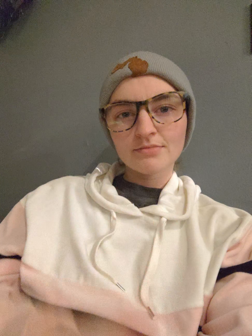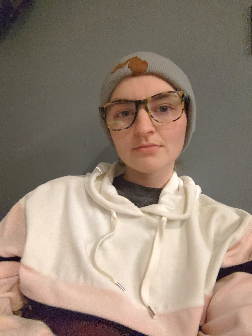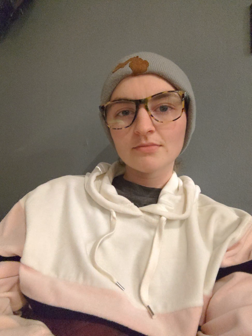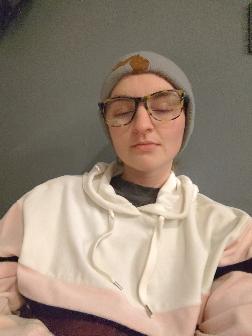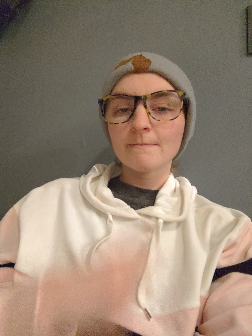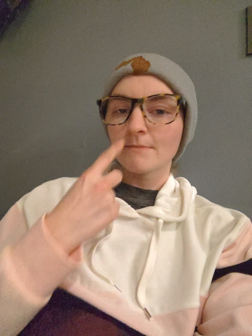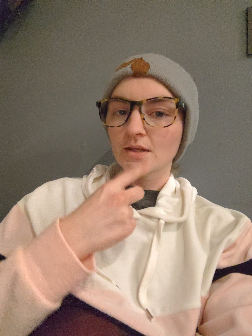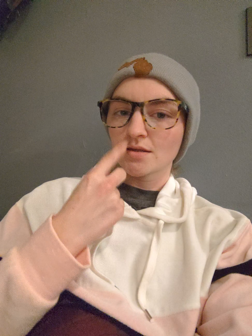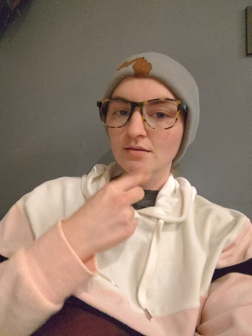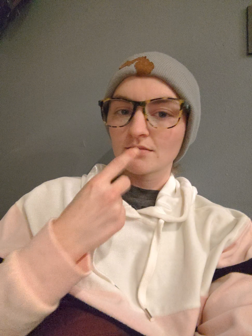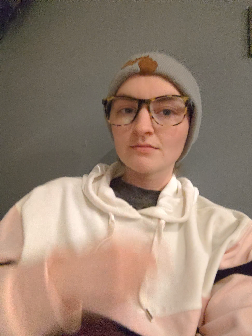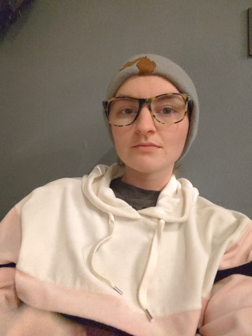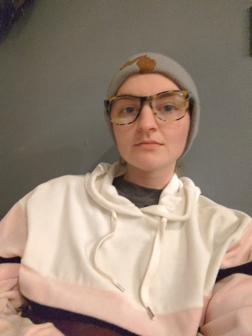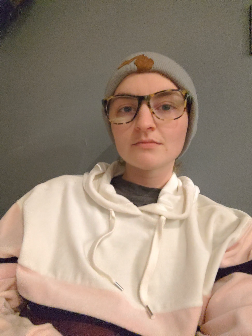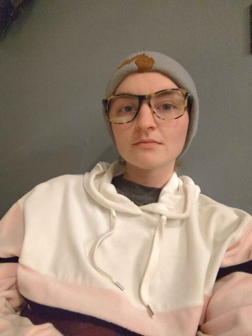lips